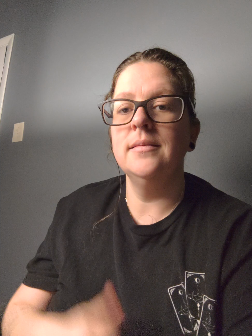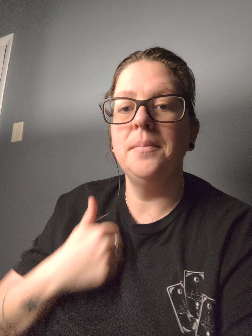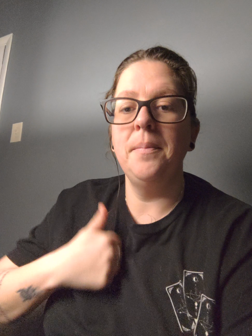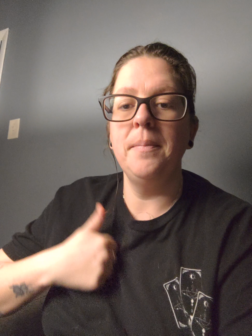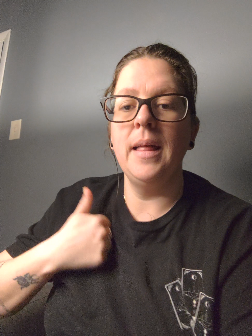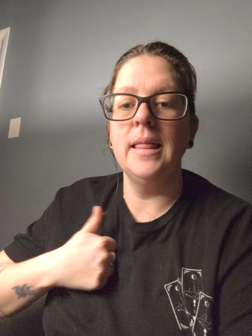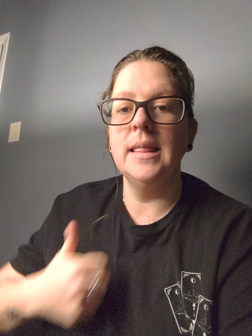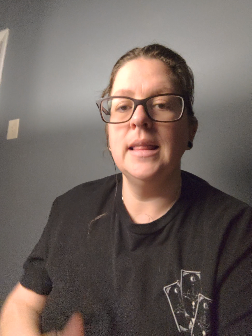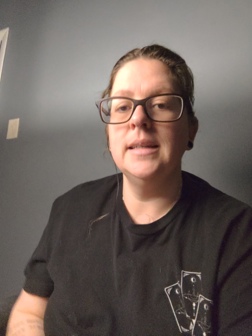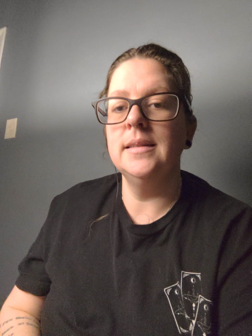bath